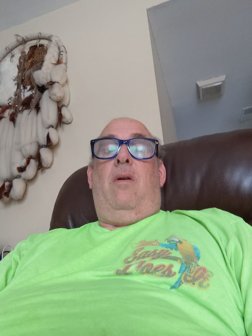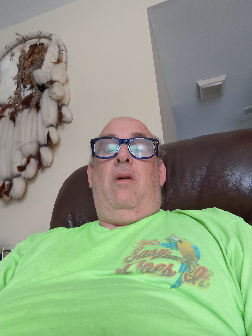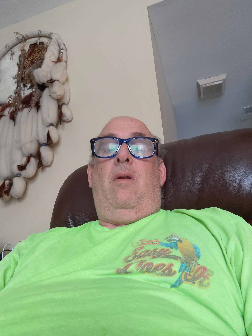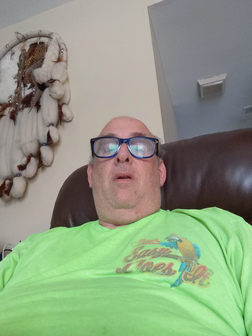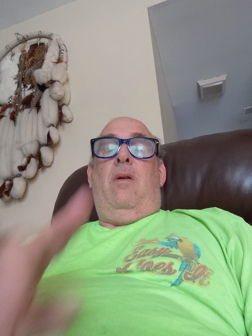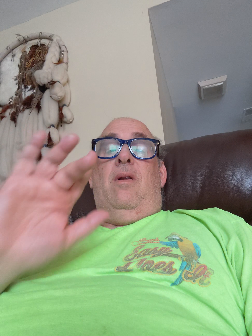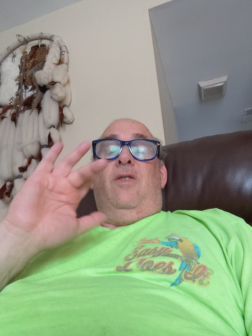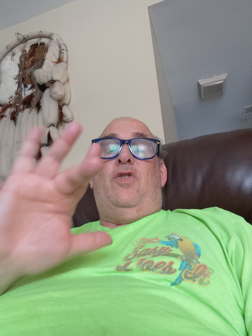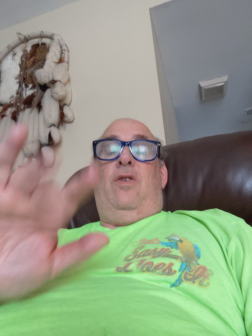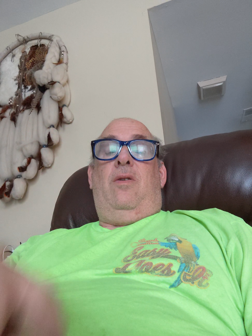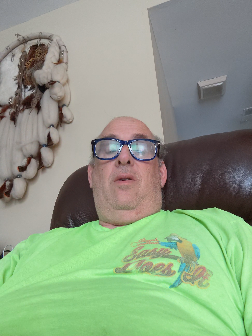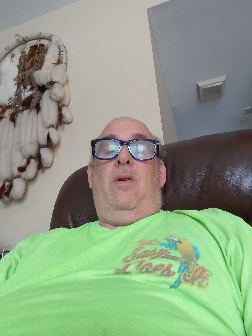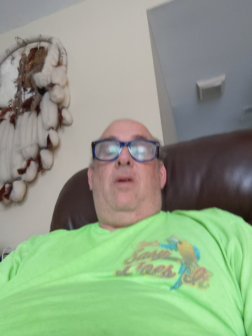touch